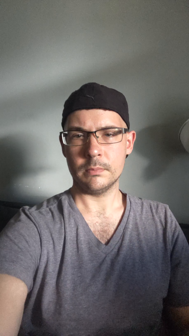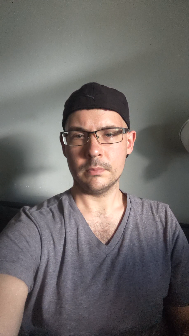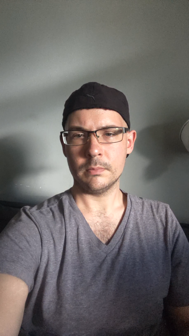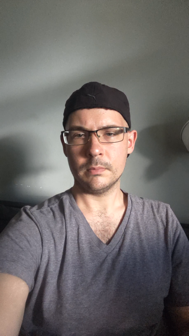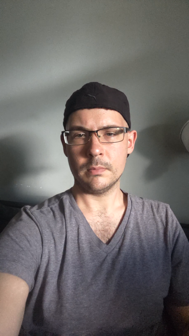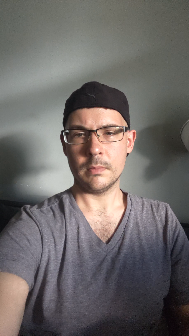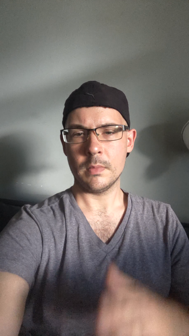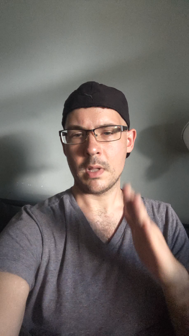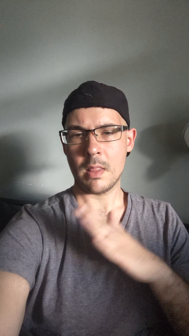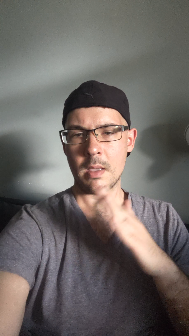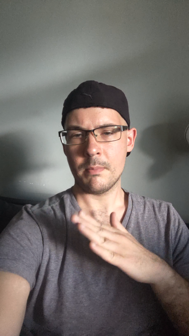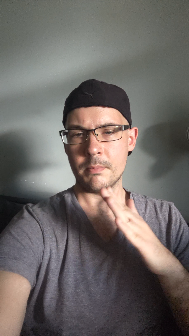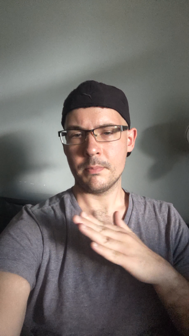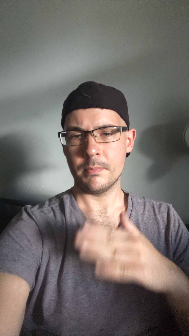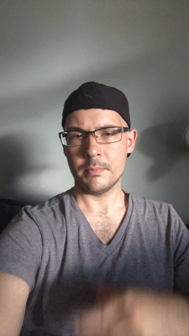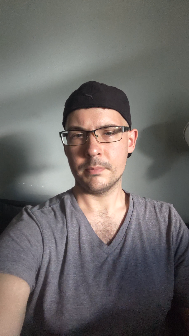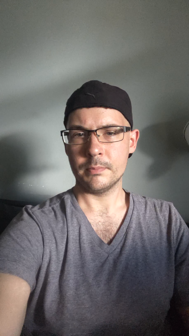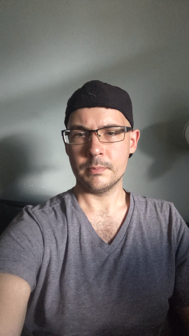clap